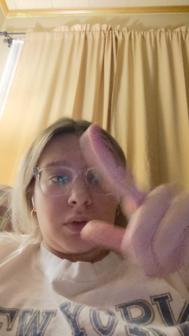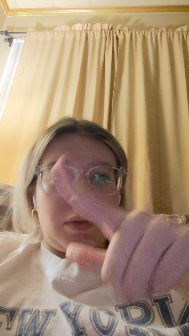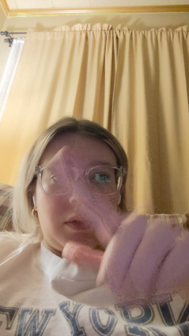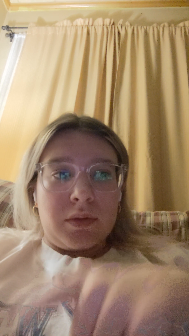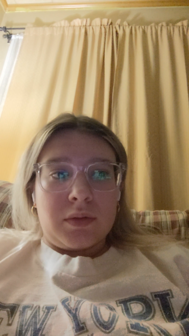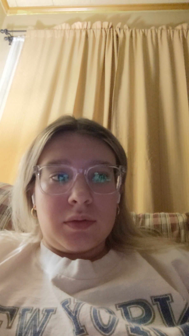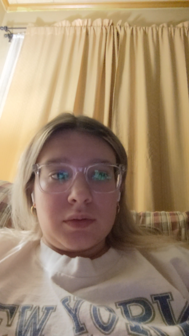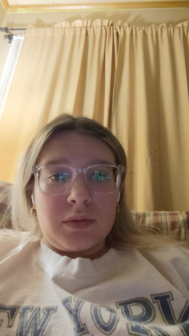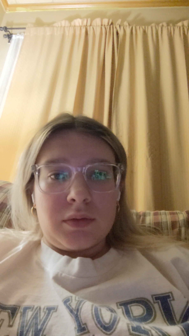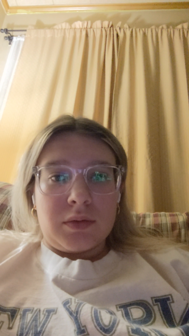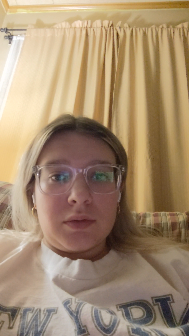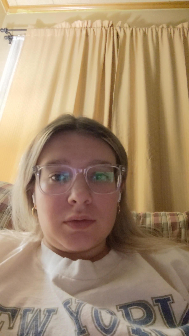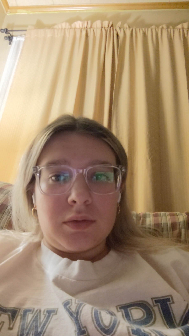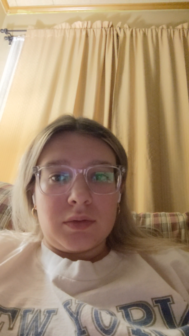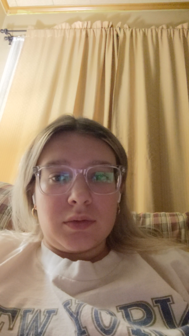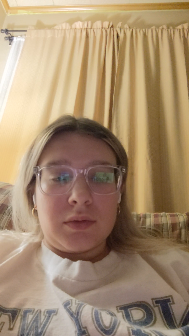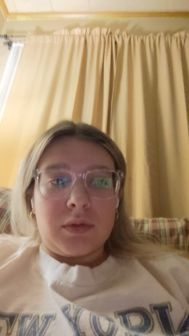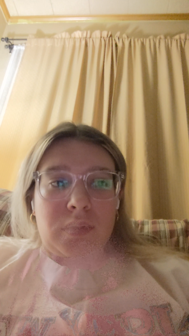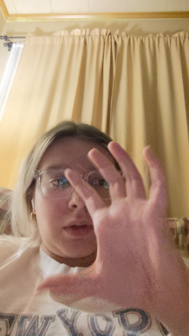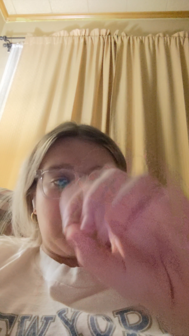bite